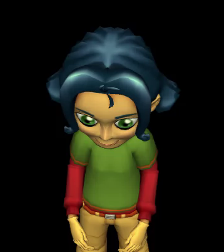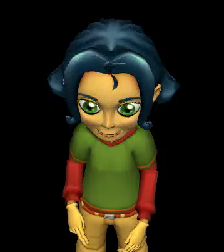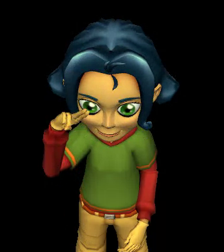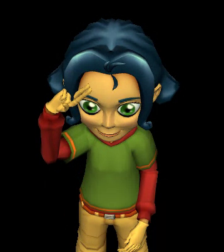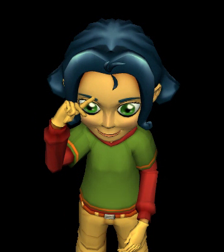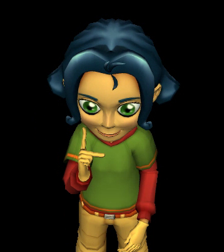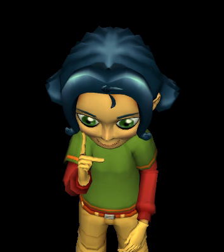عادة